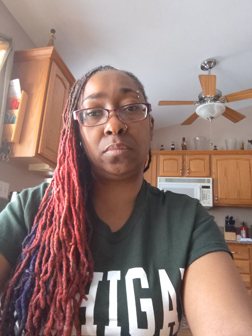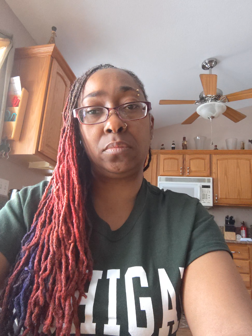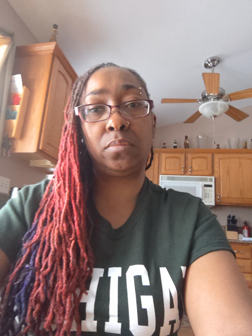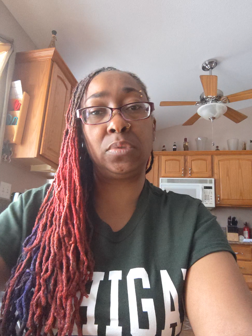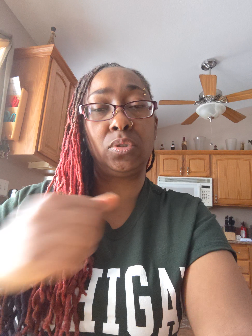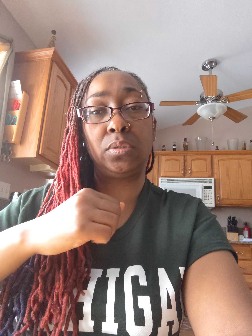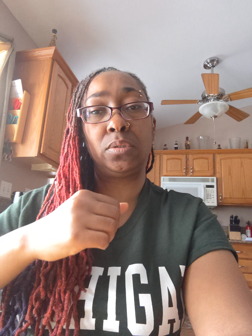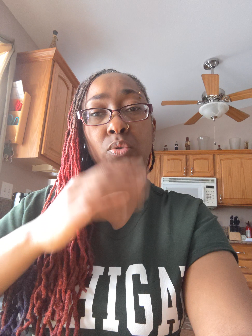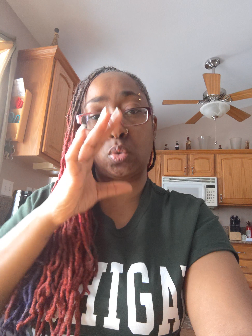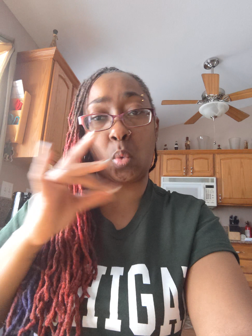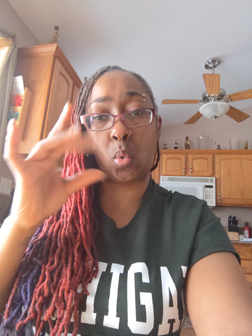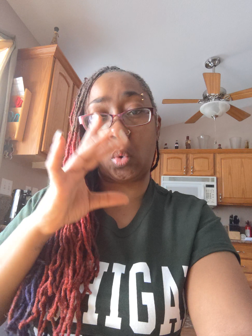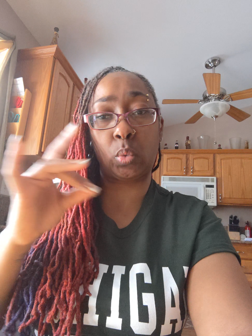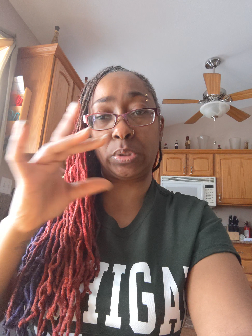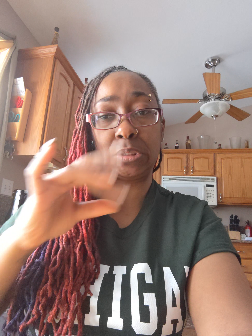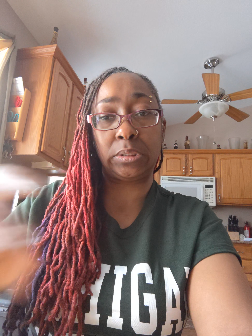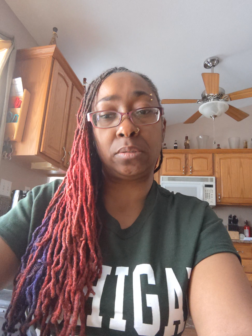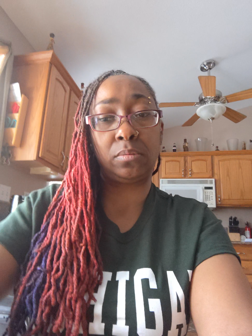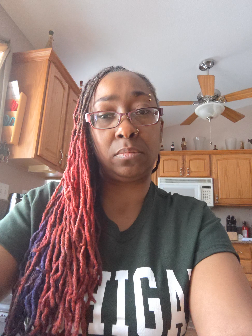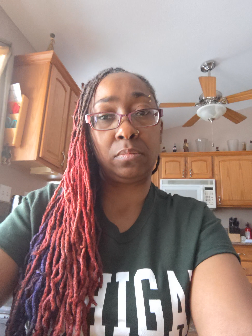story